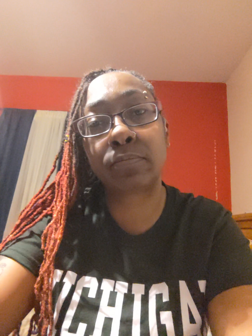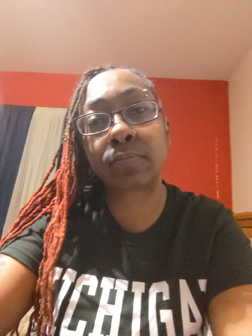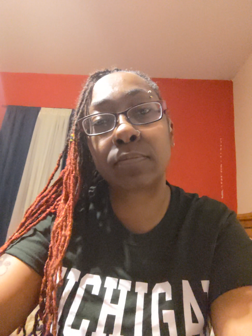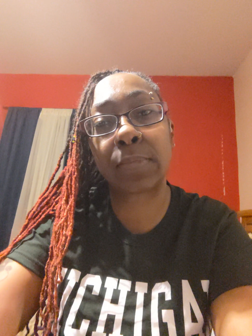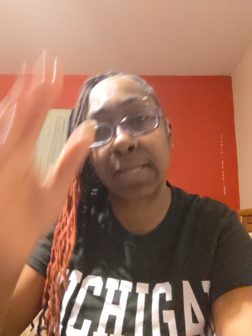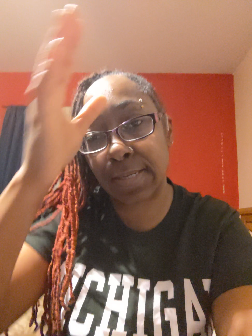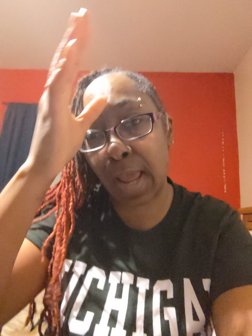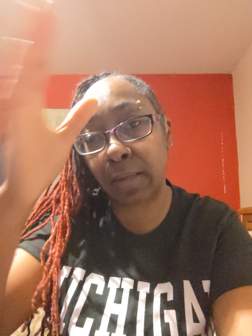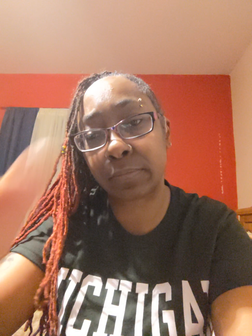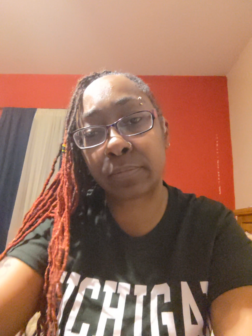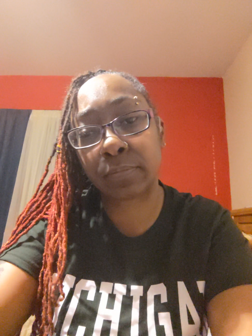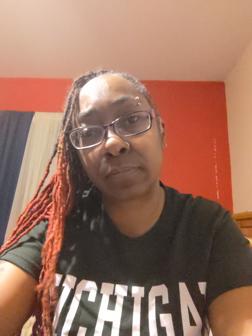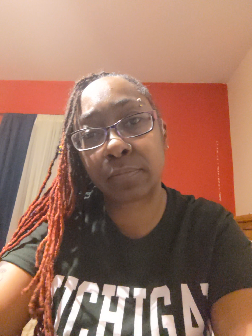dad